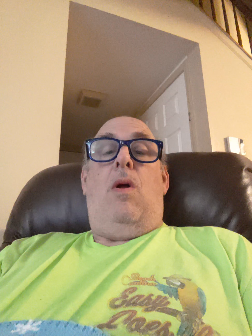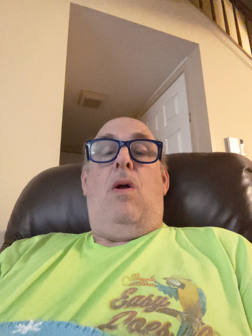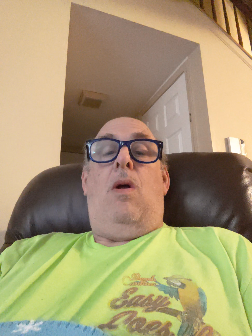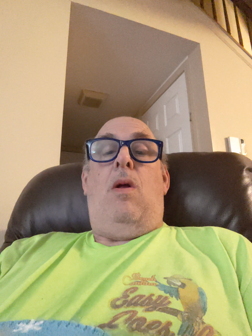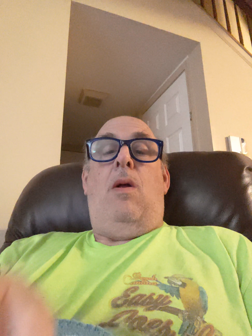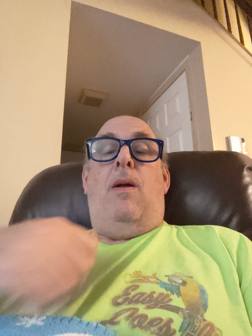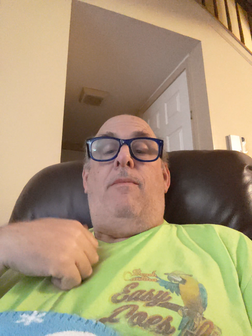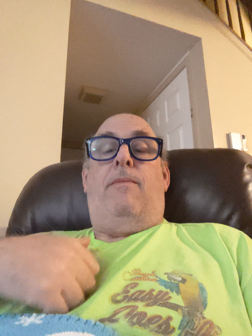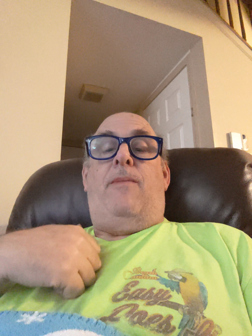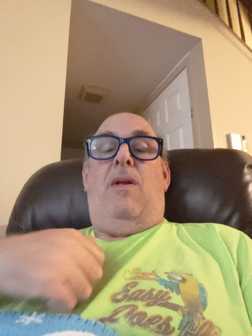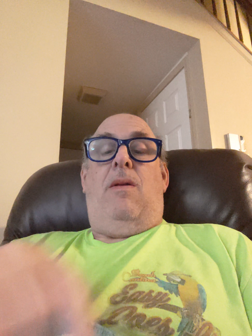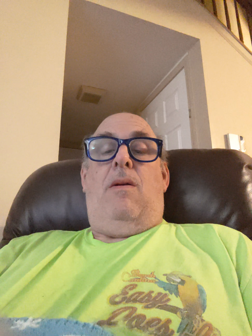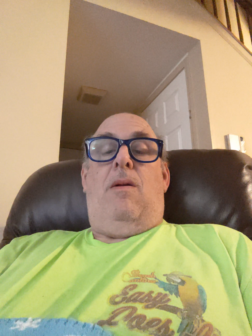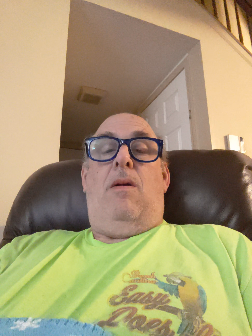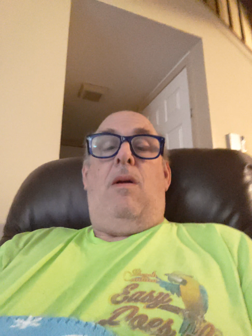bath